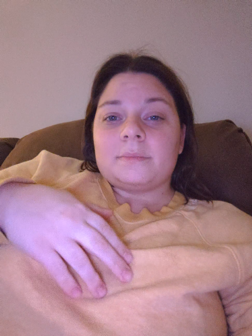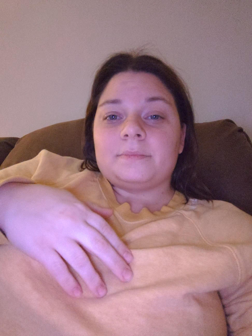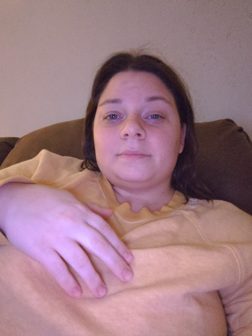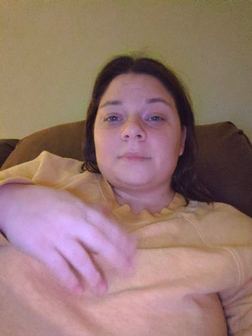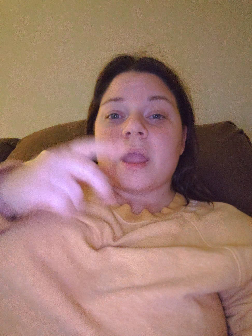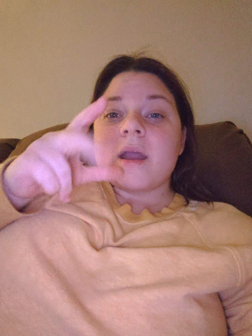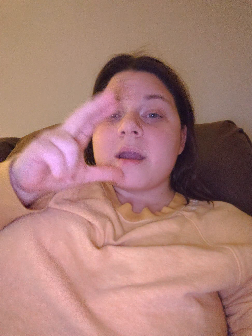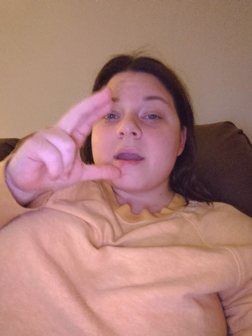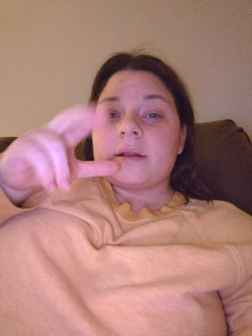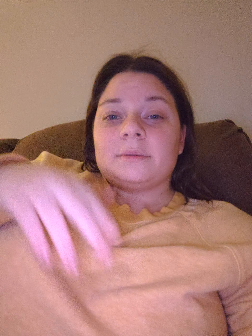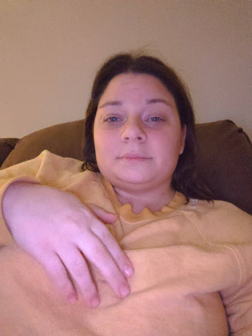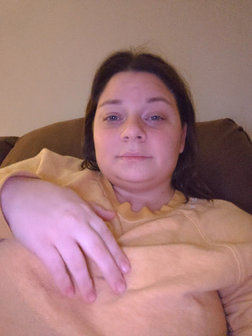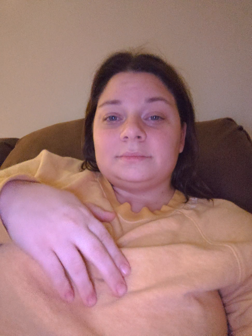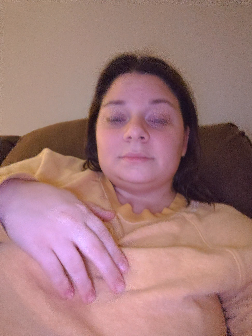hen